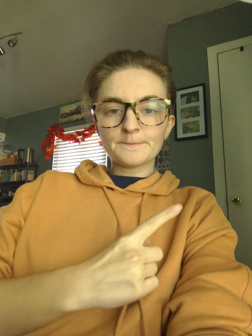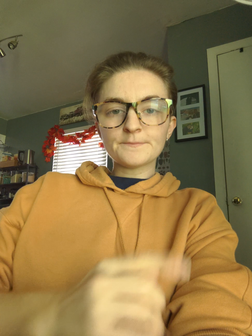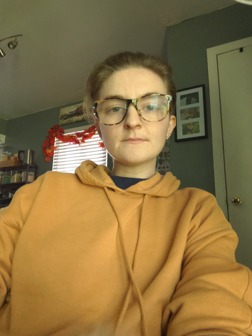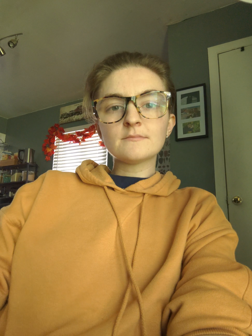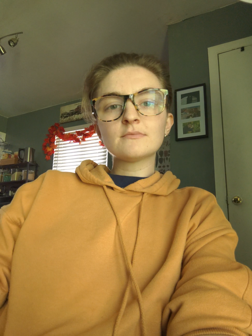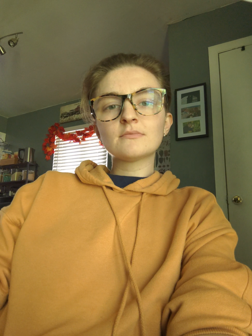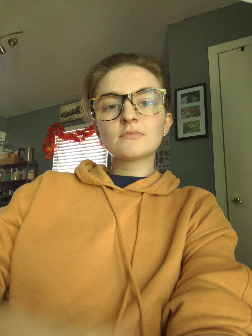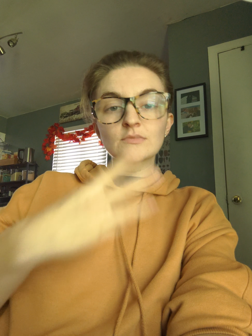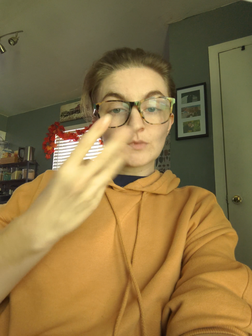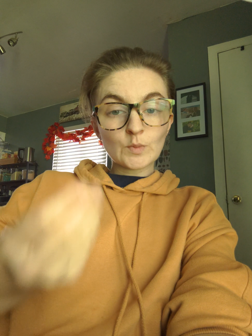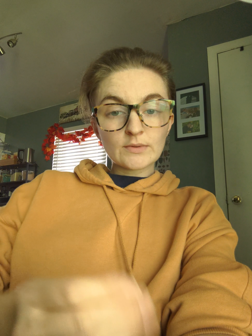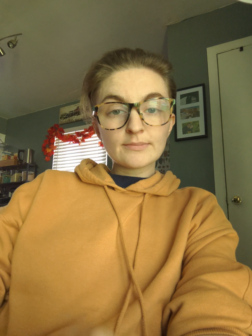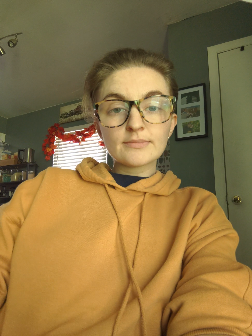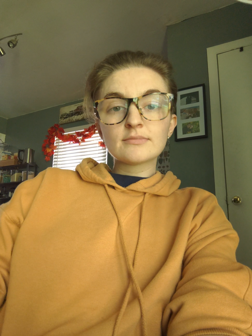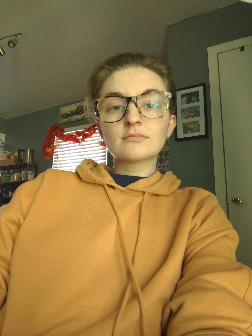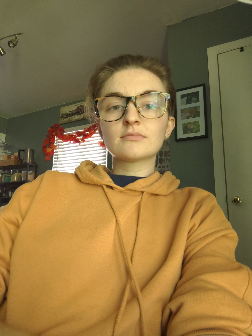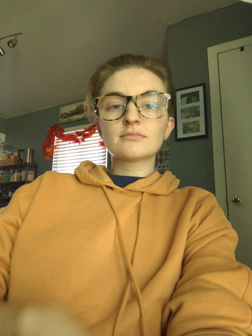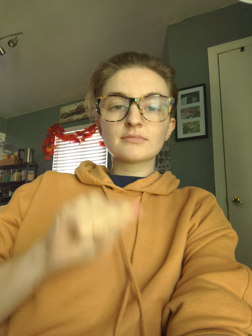got to